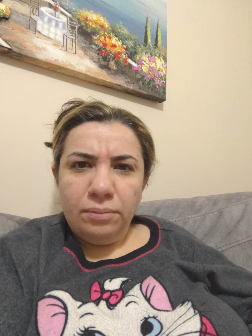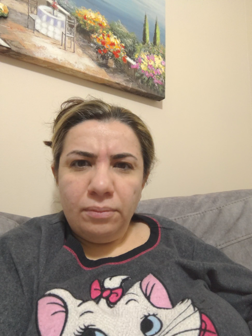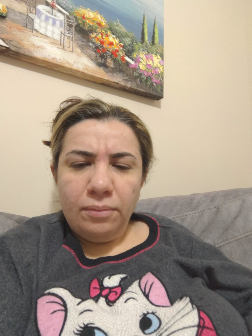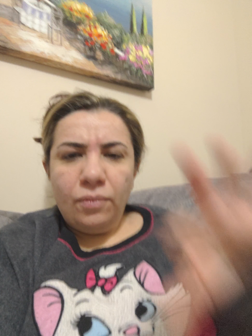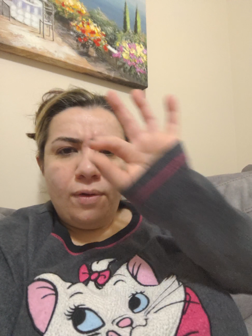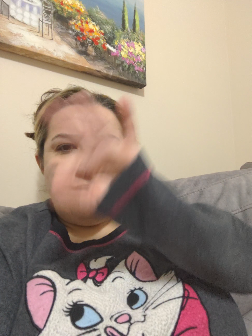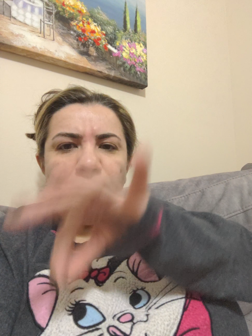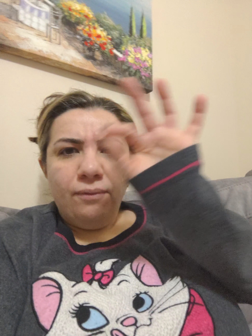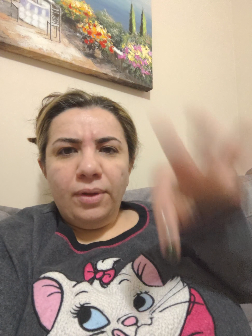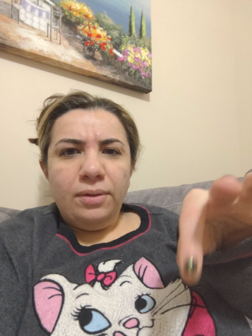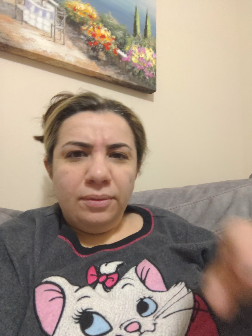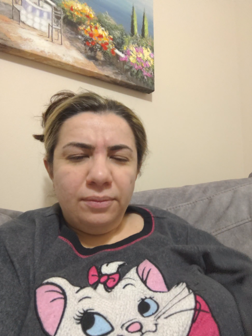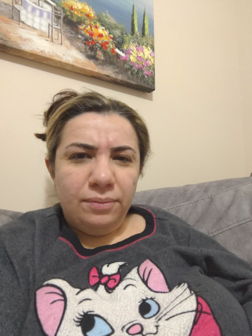french fries